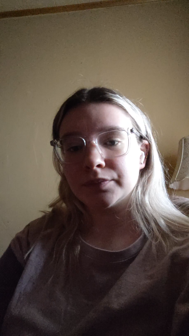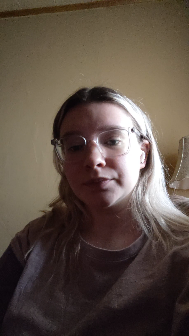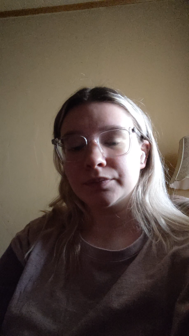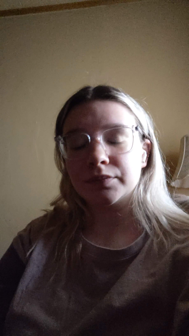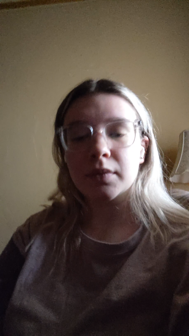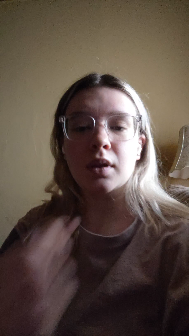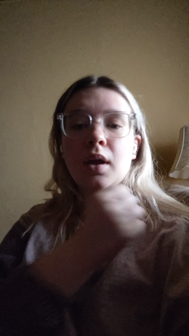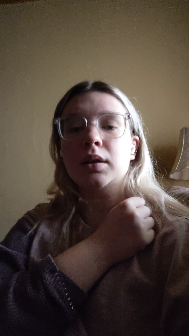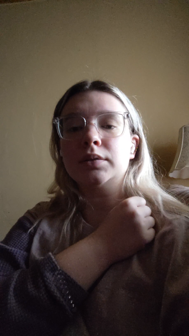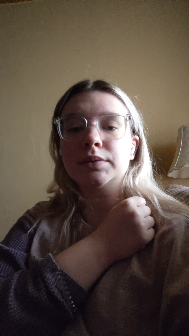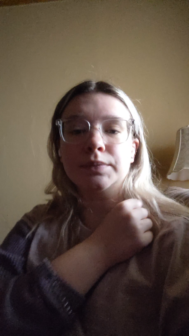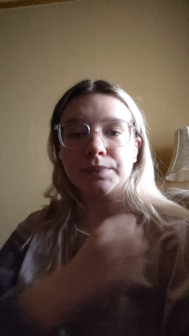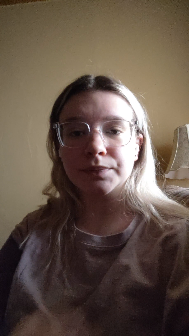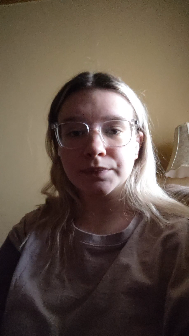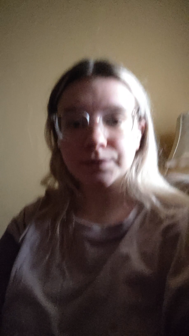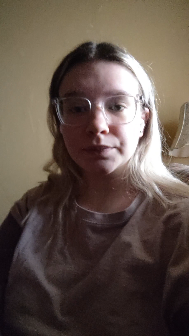hug